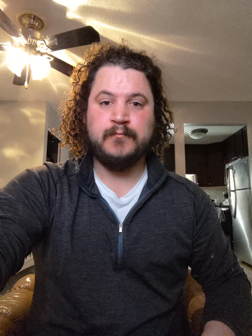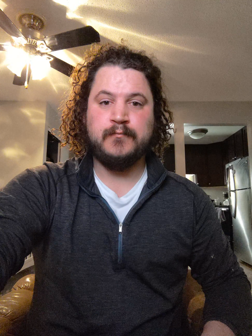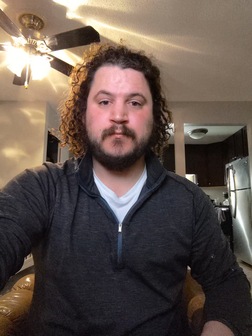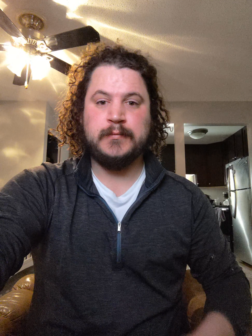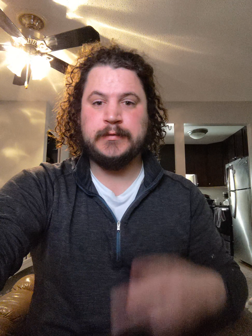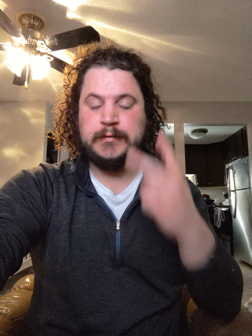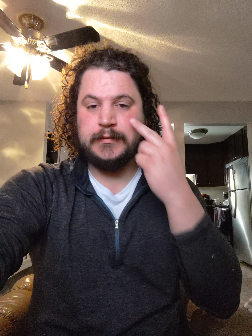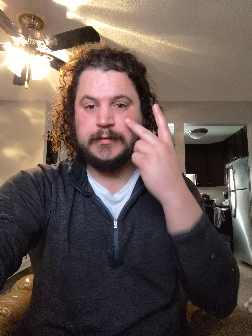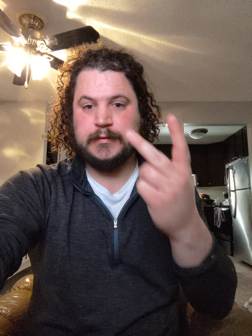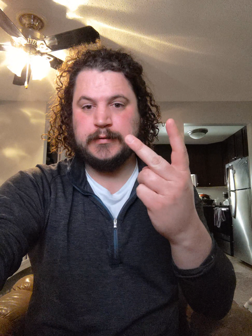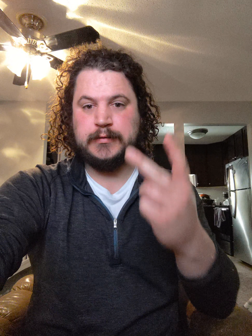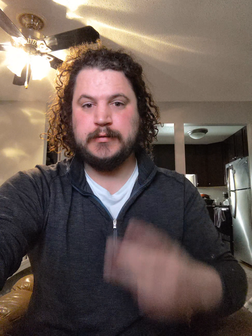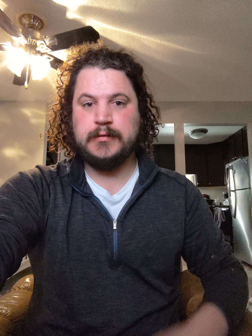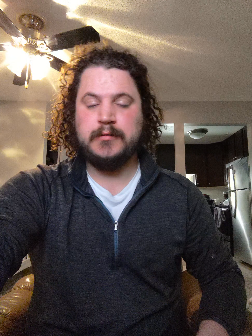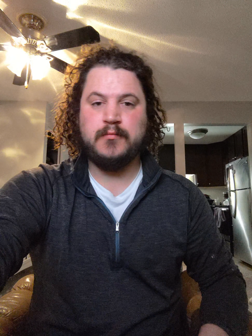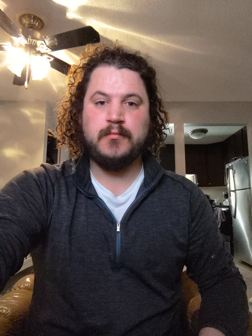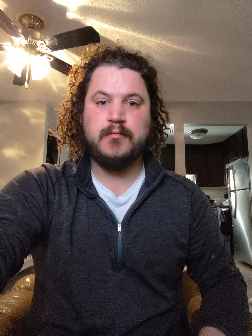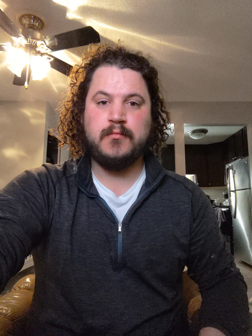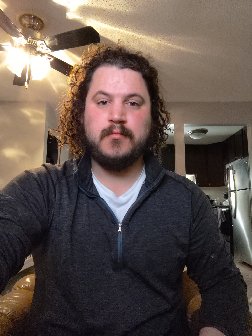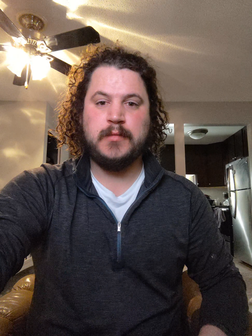see